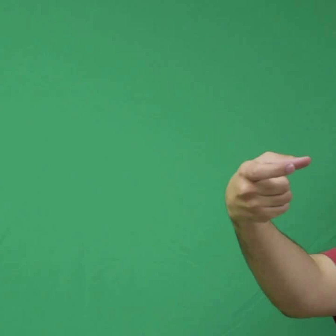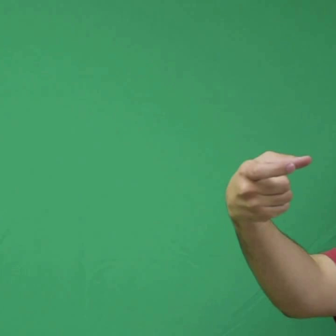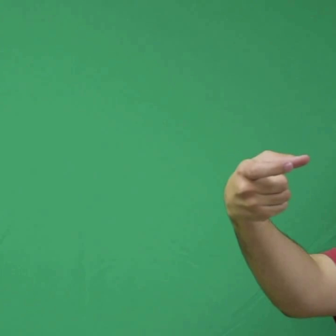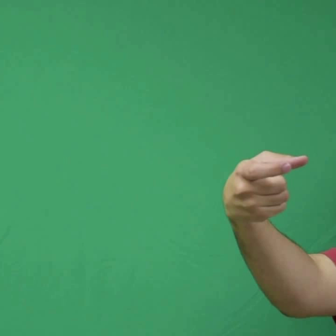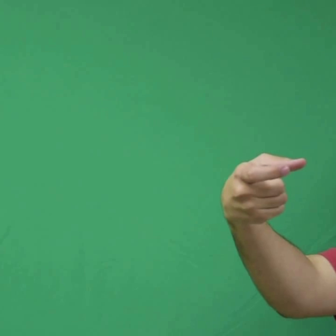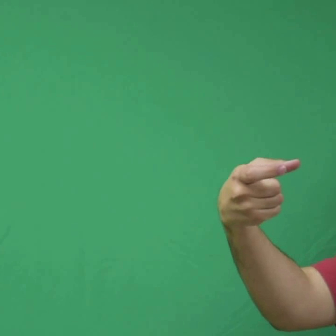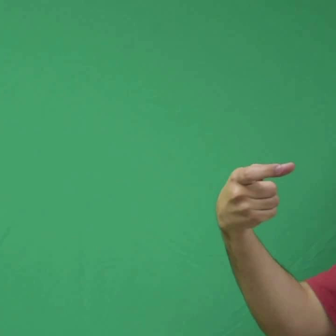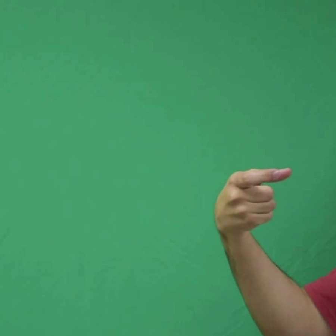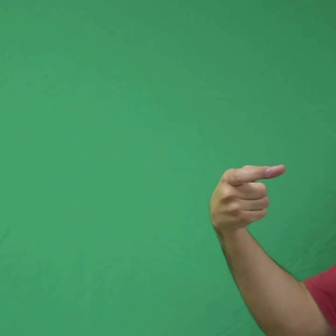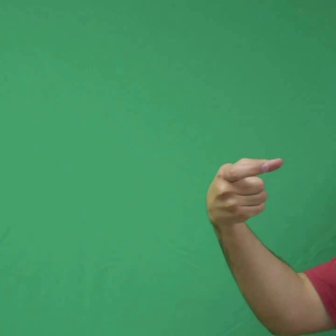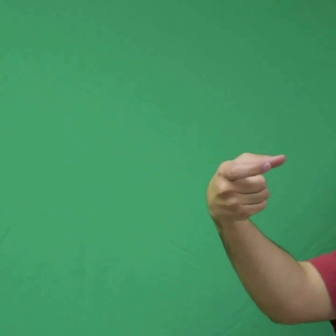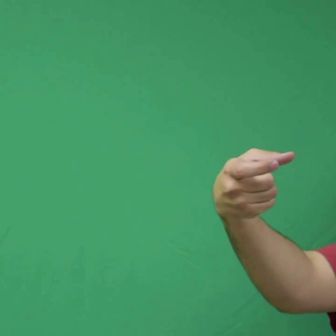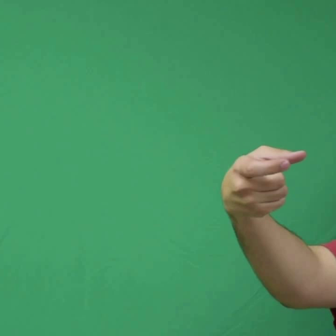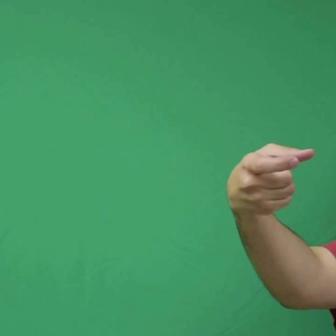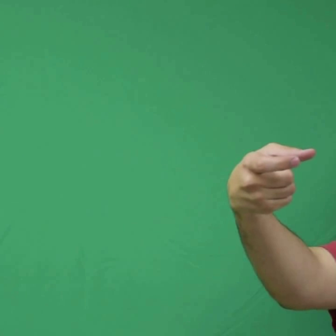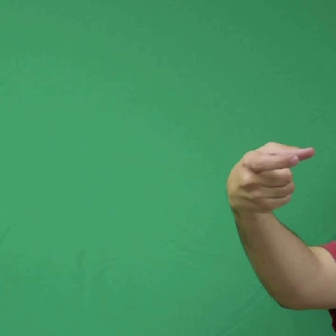X